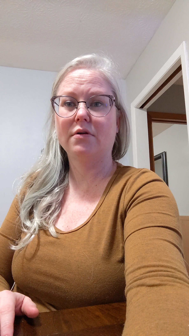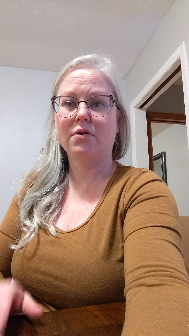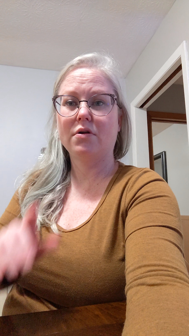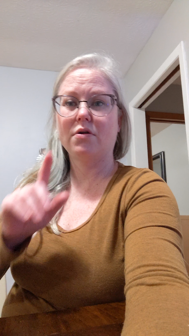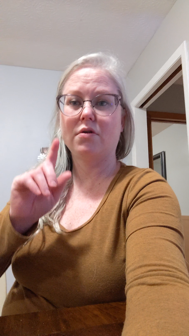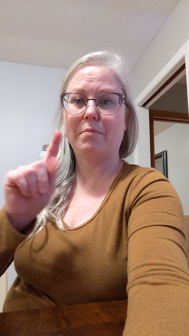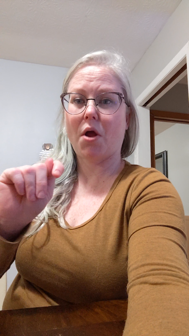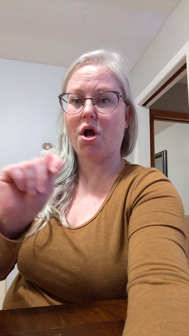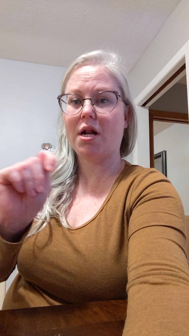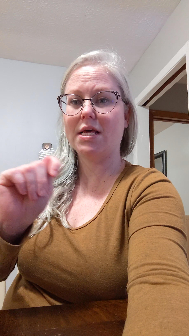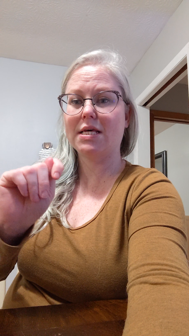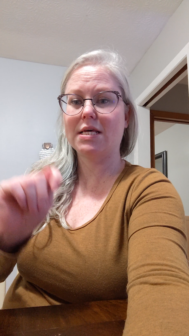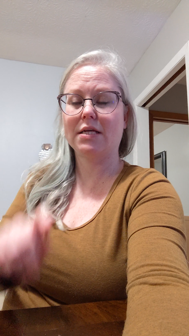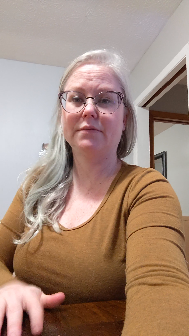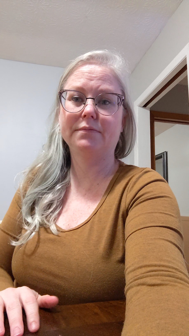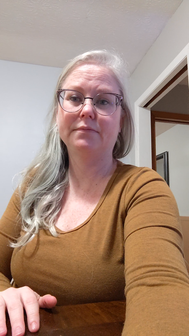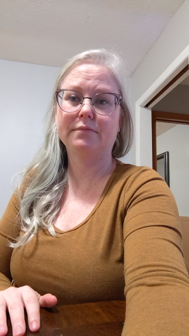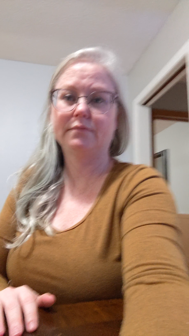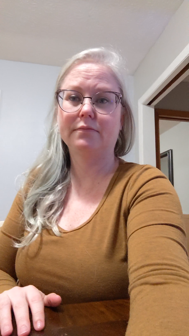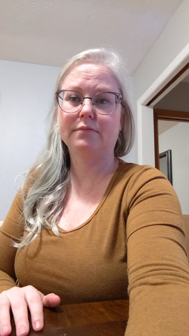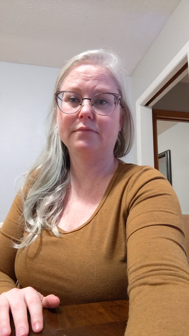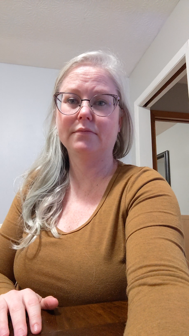go potty